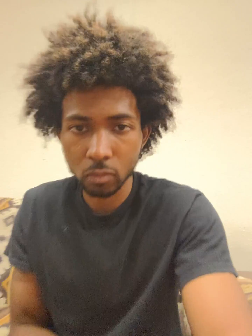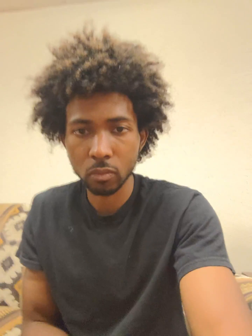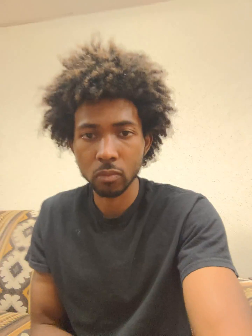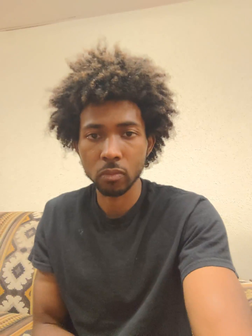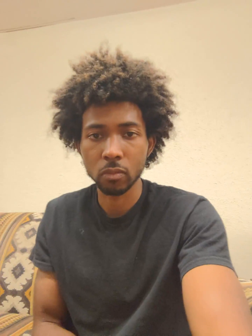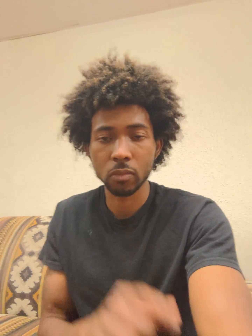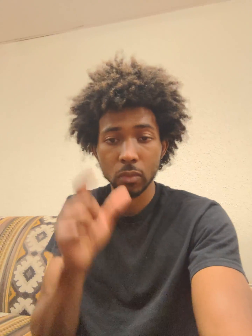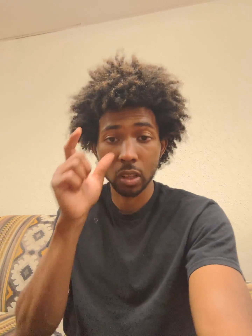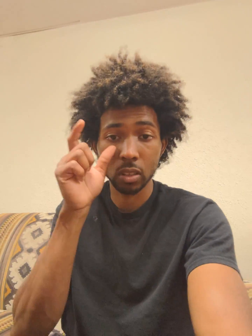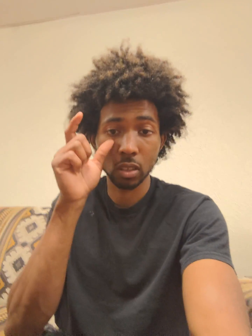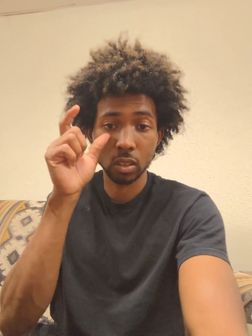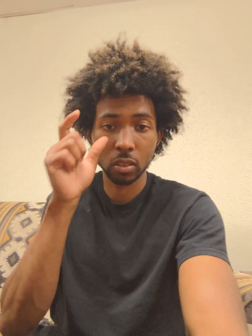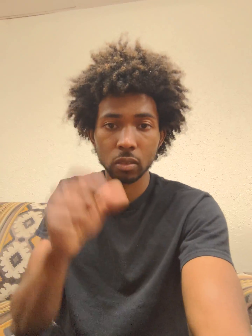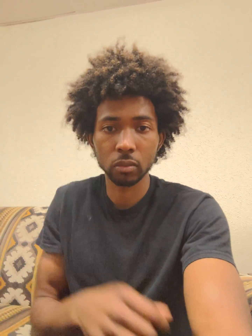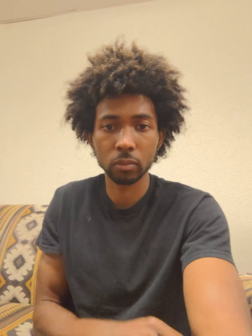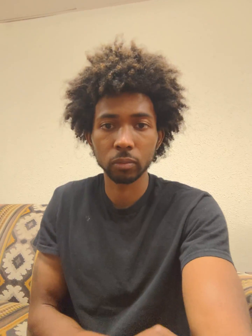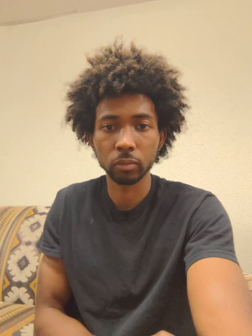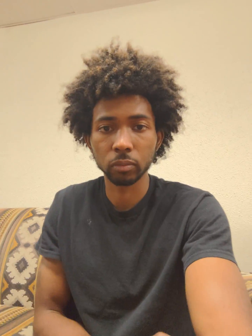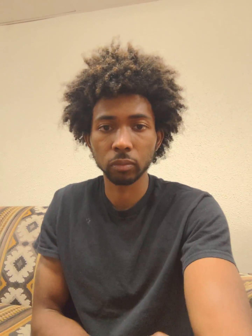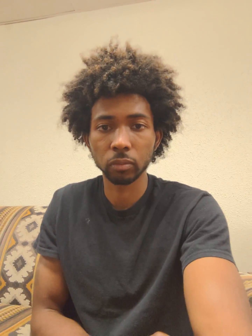glasses